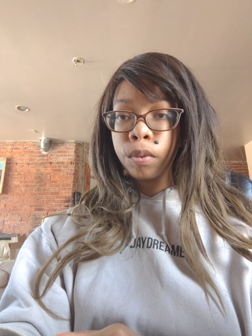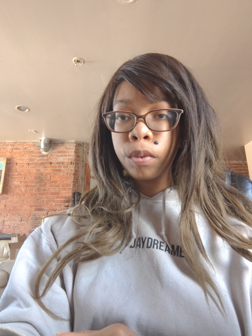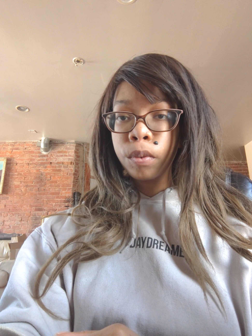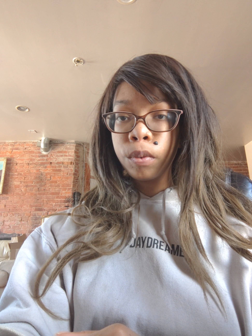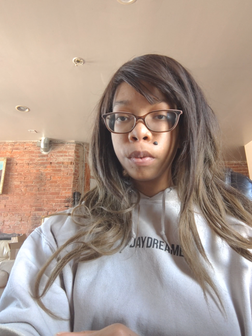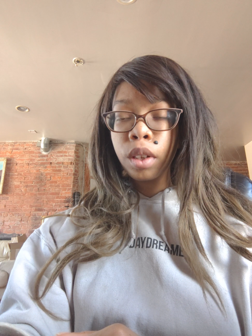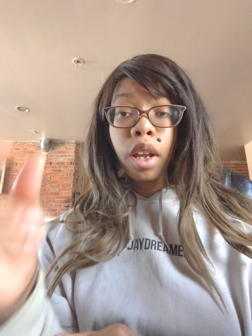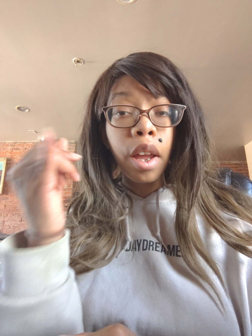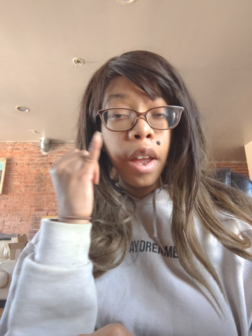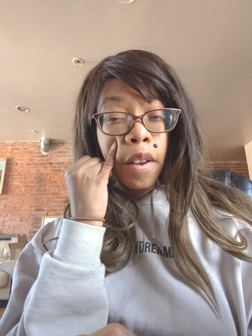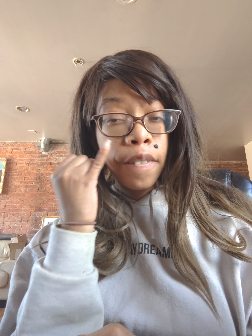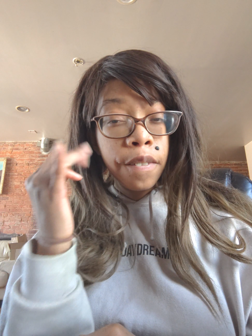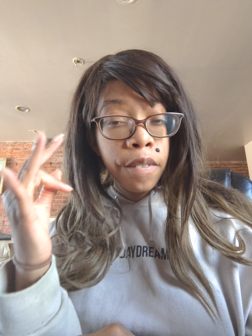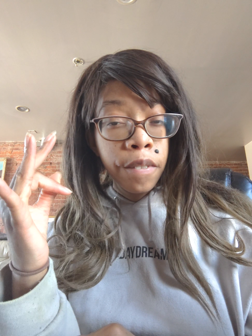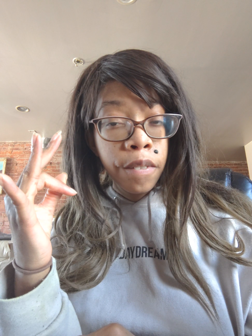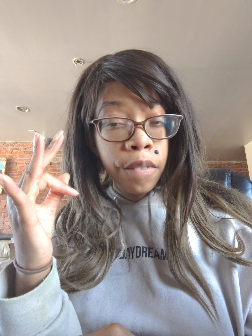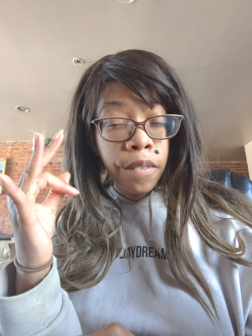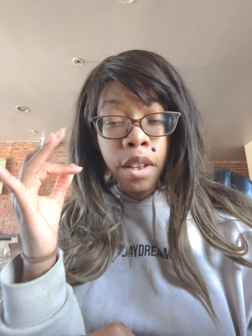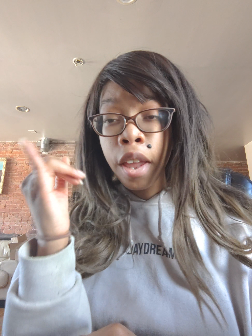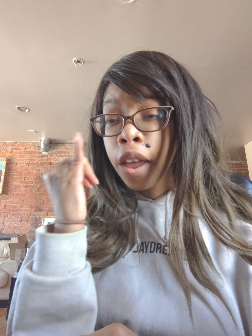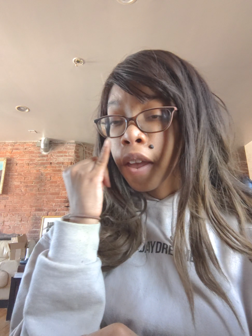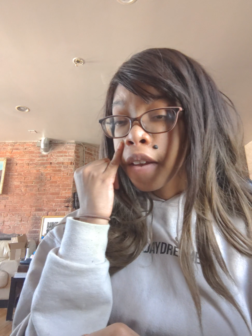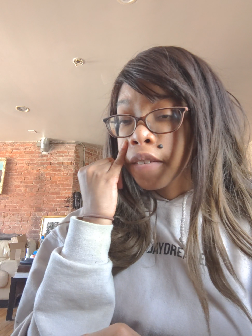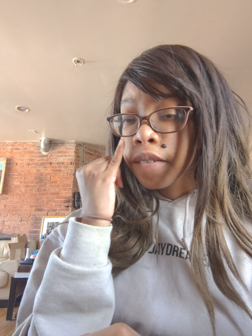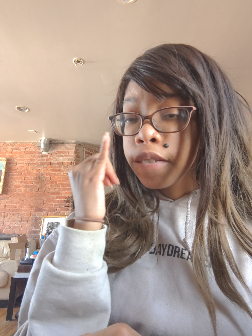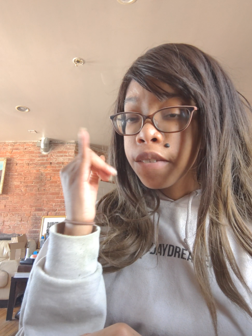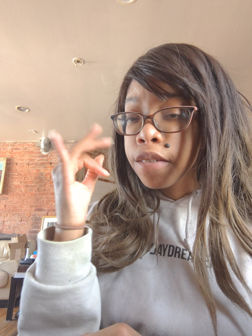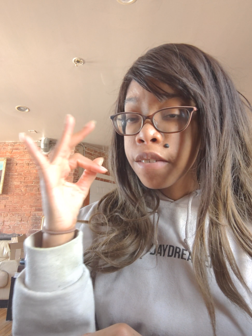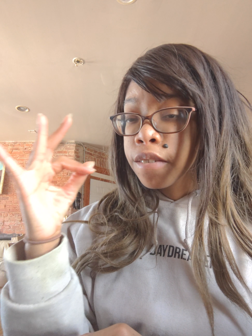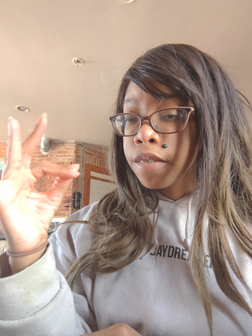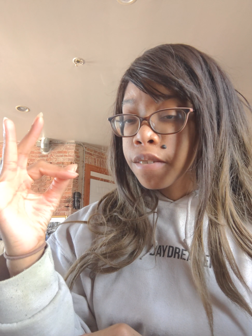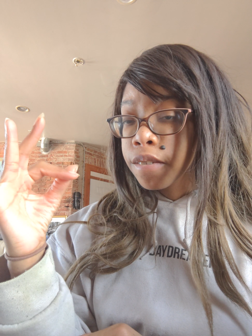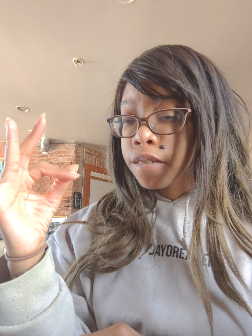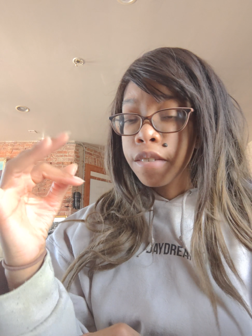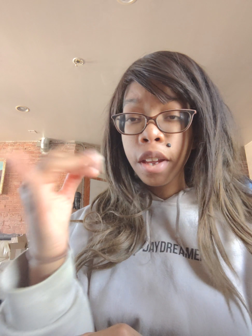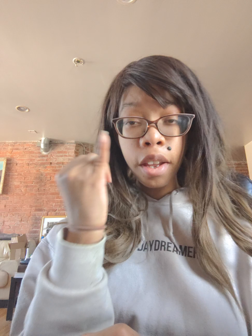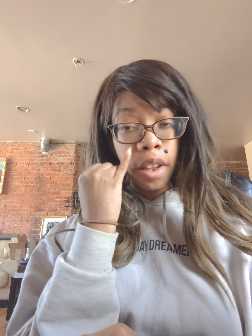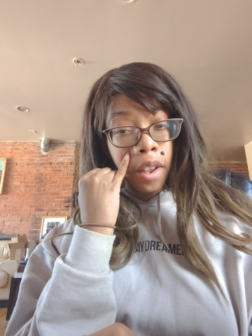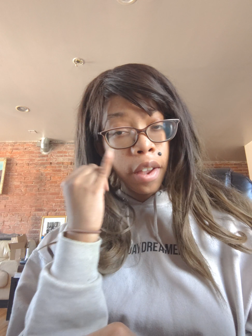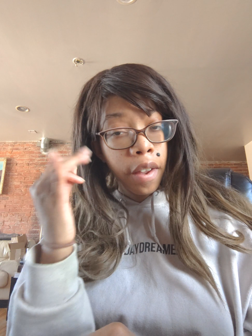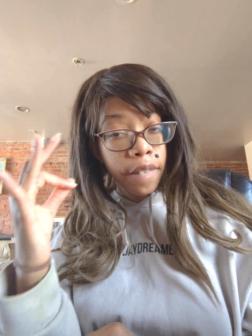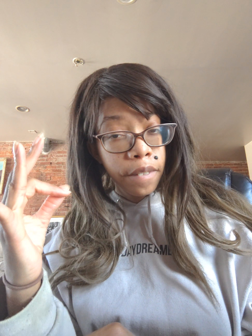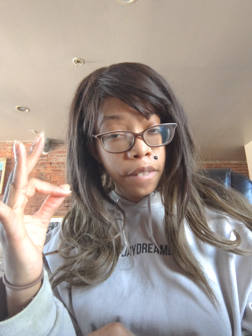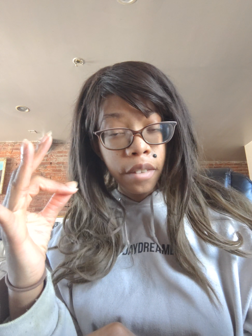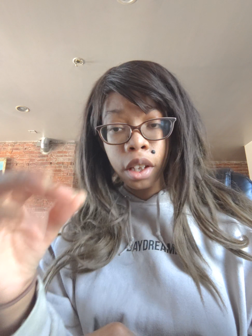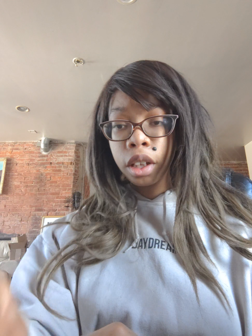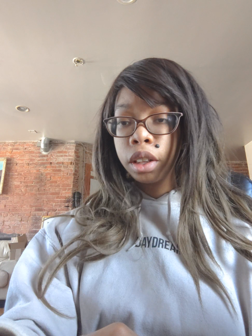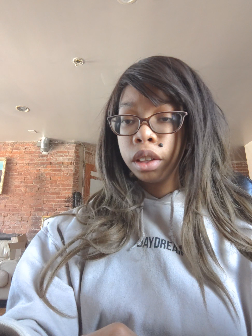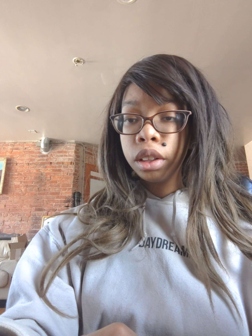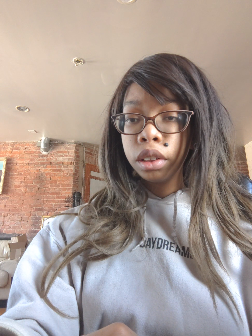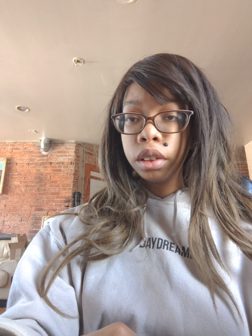if